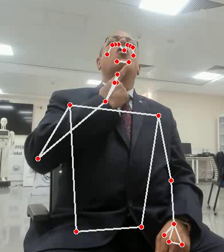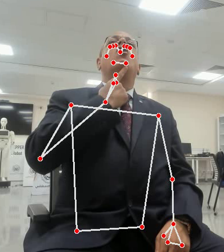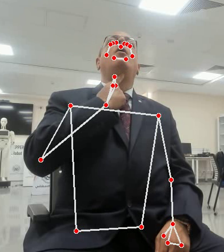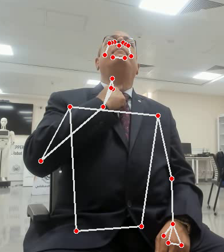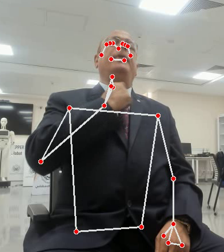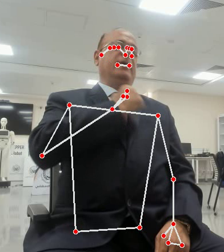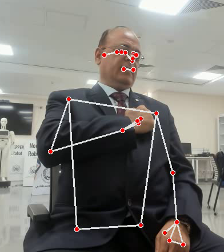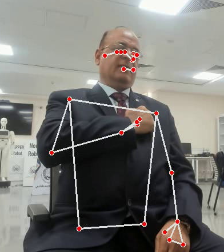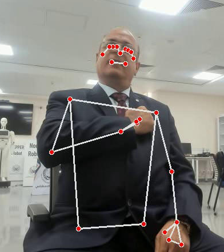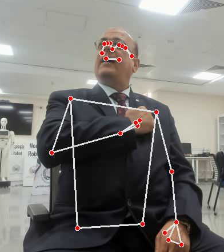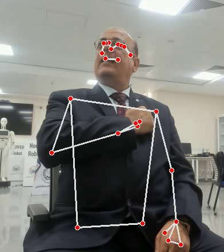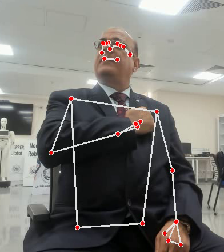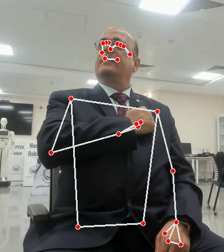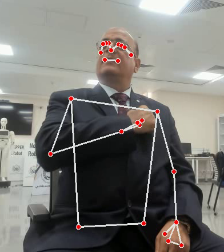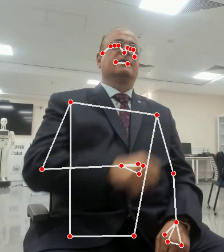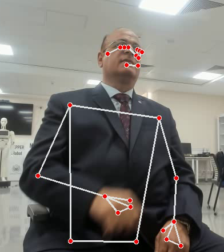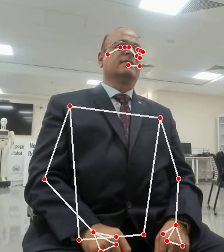bhab